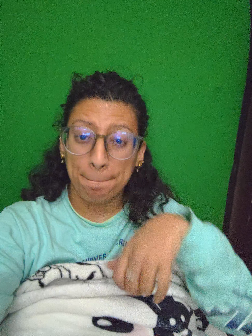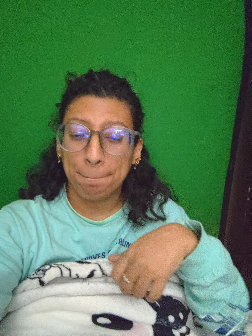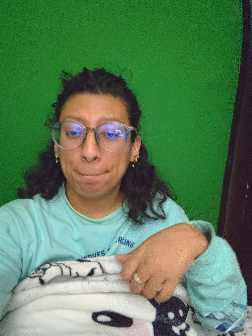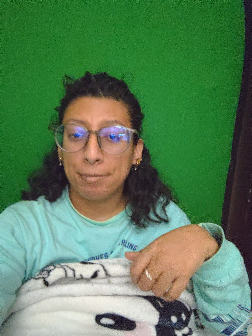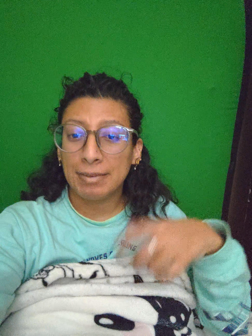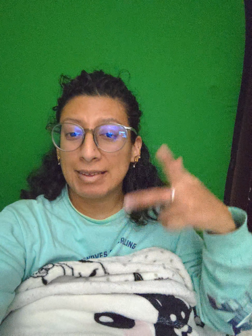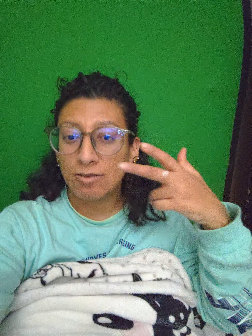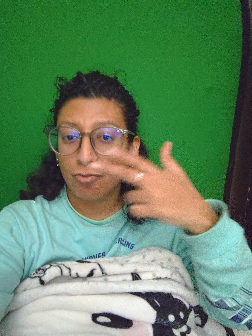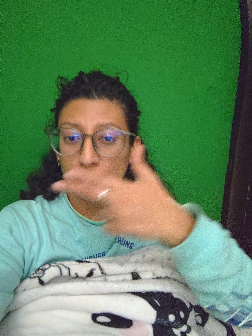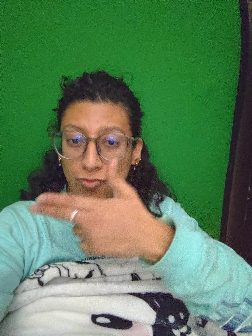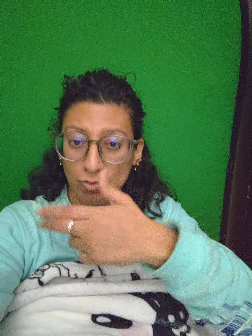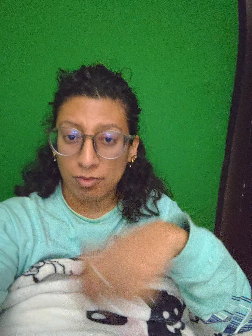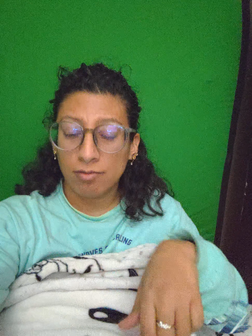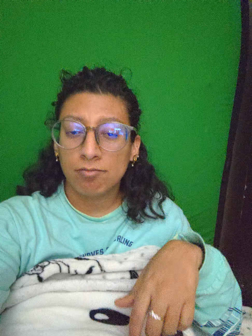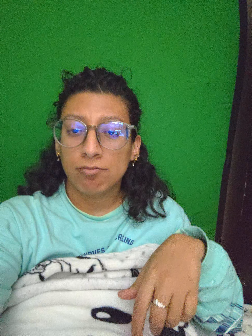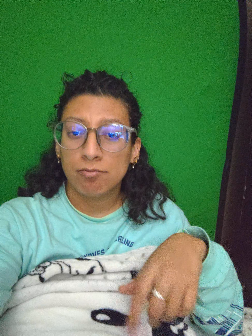scissors